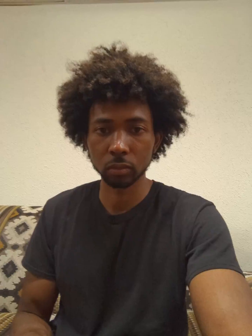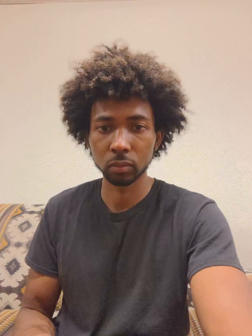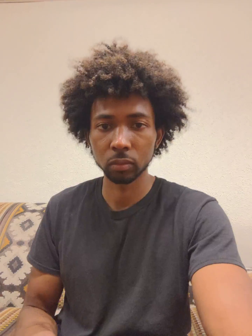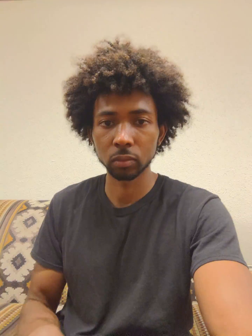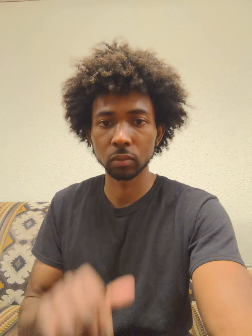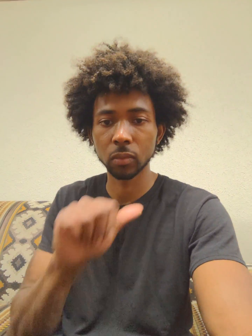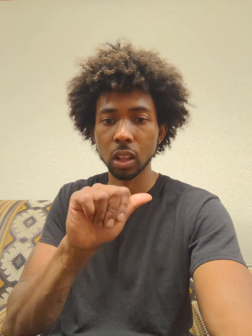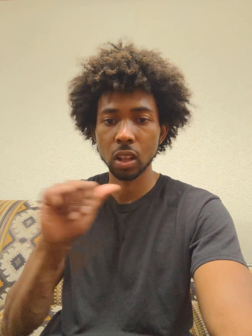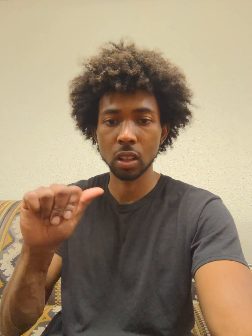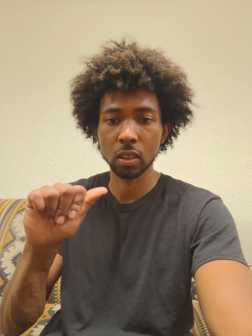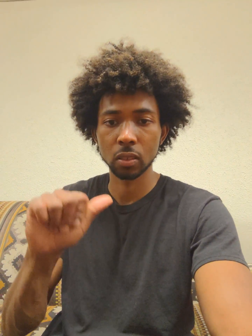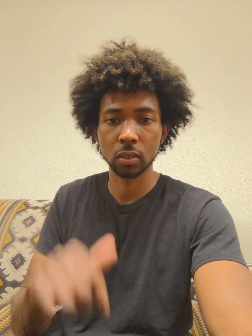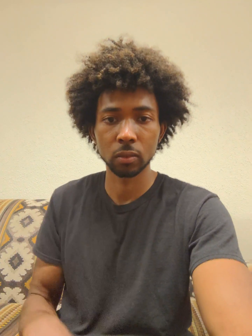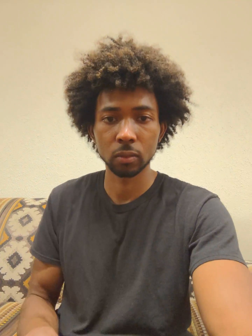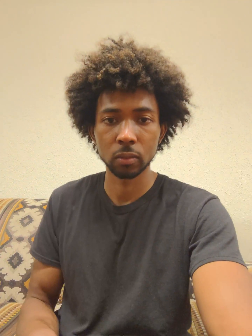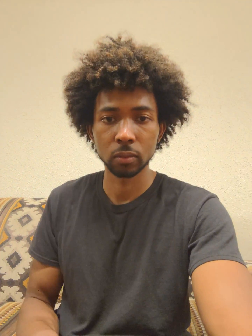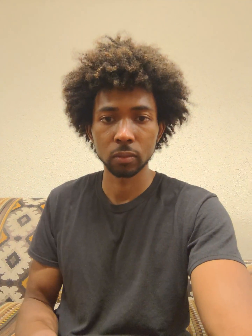a